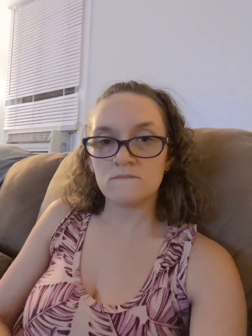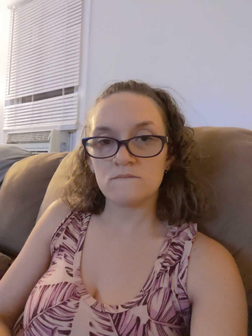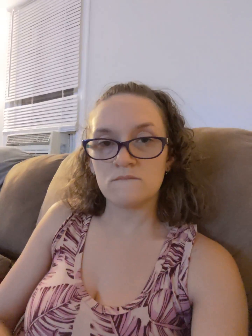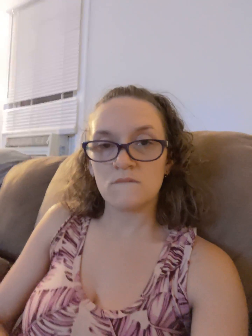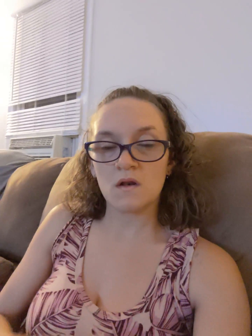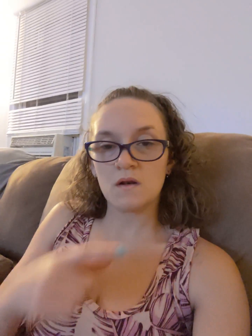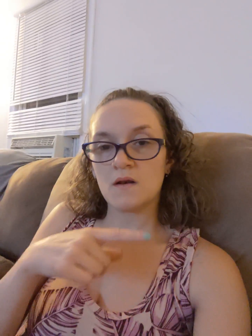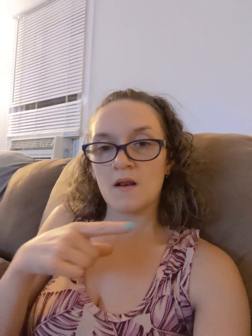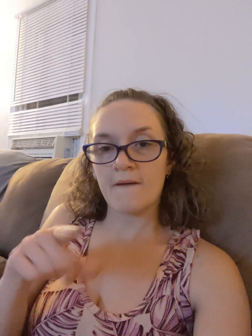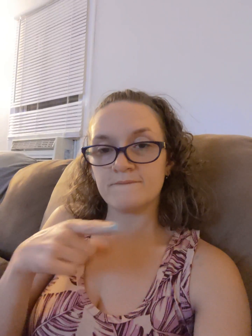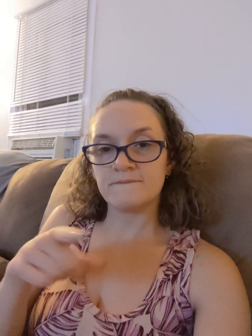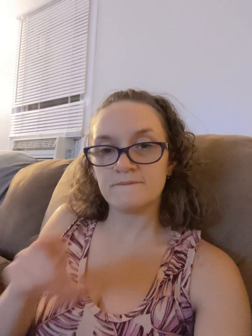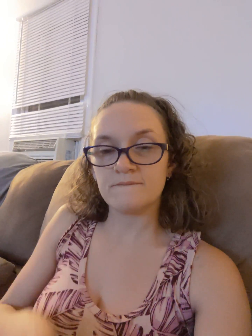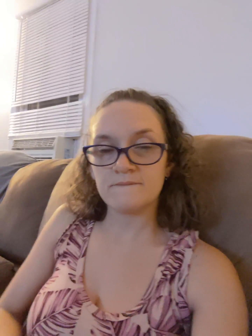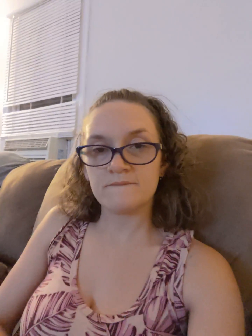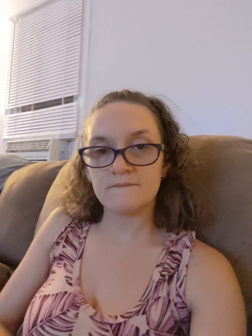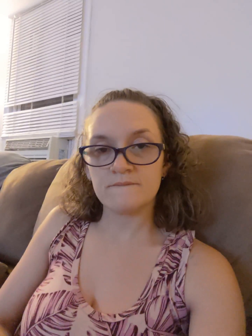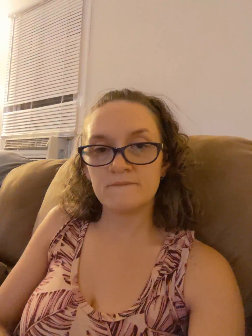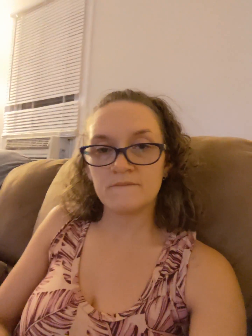knife